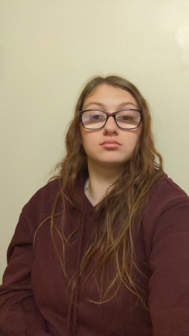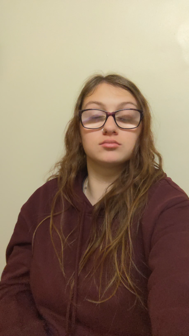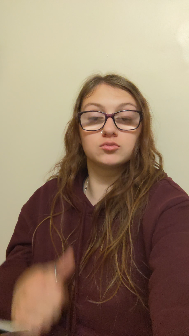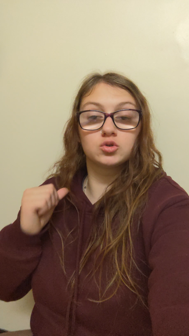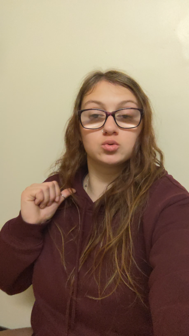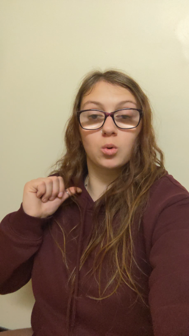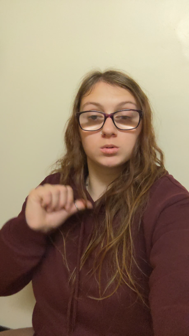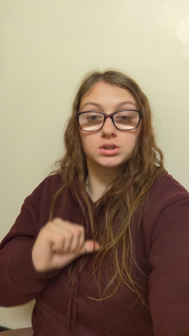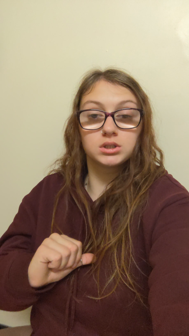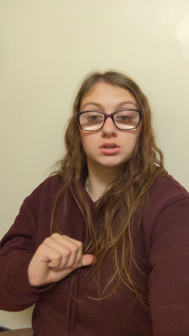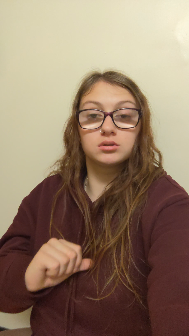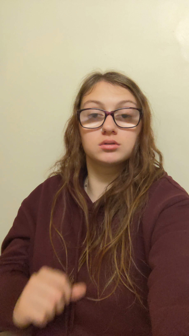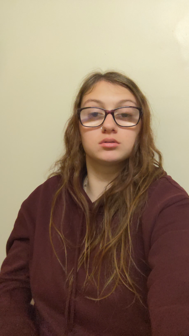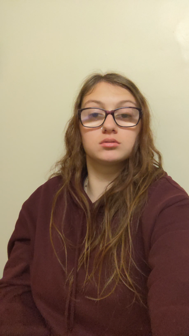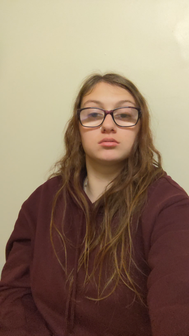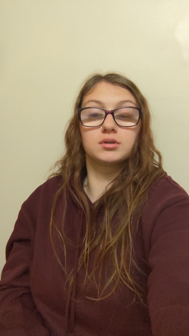coats